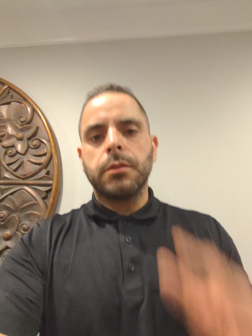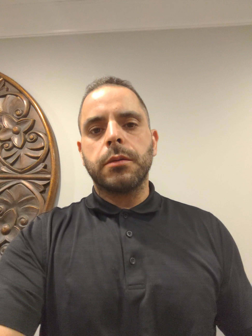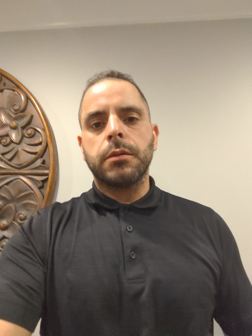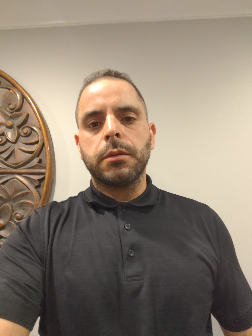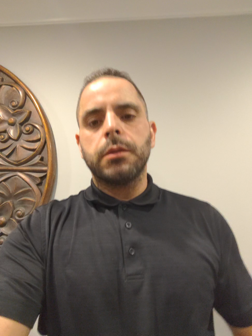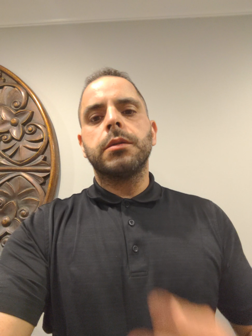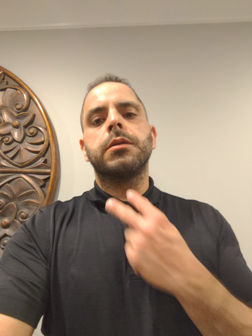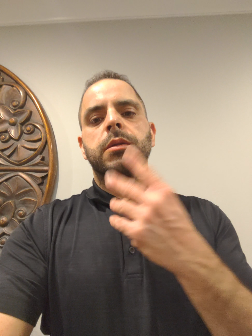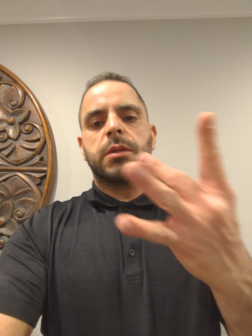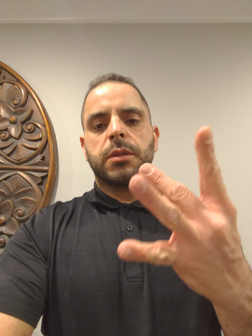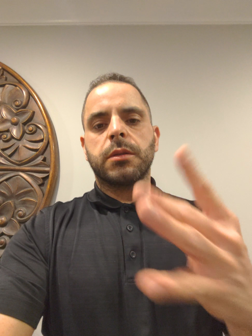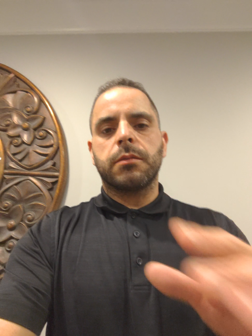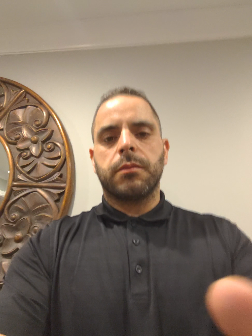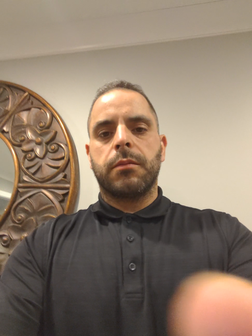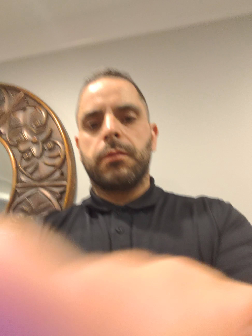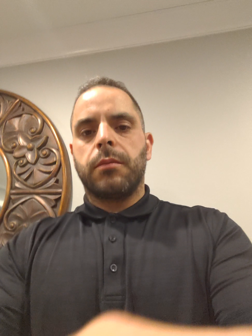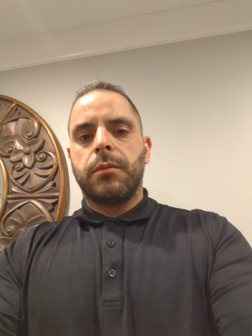sticky